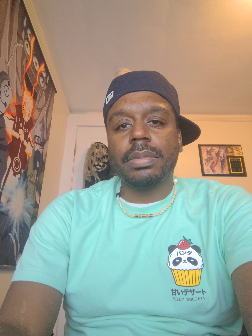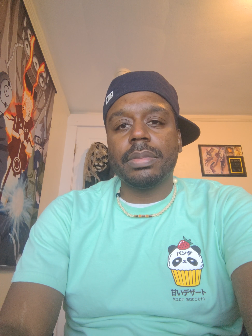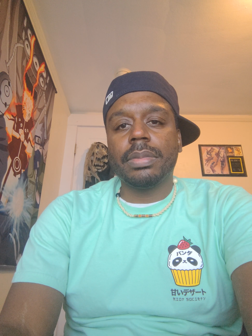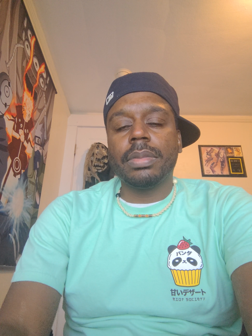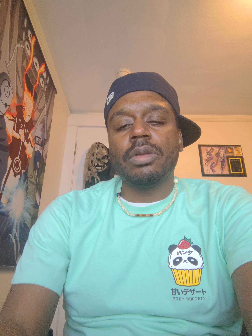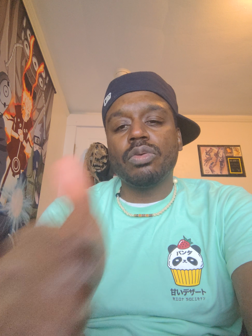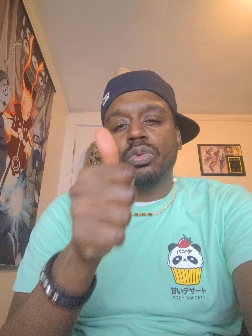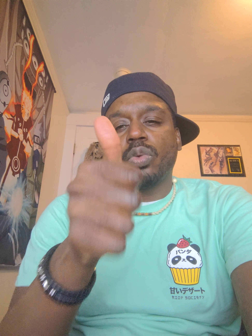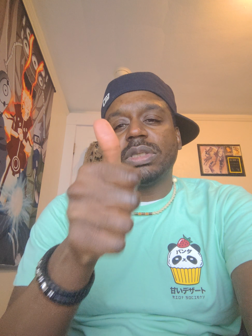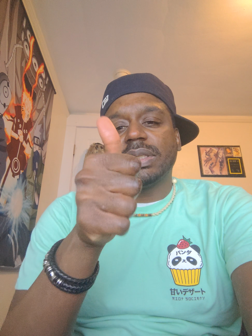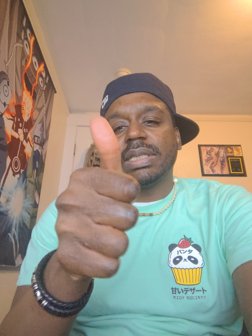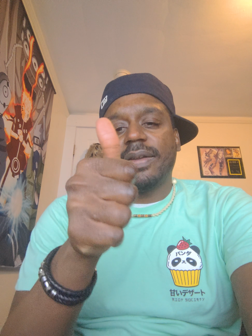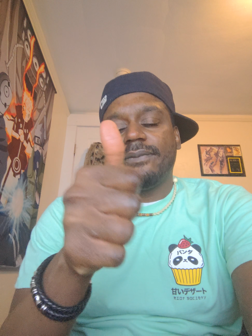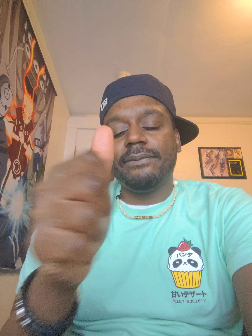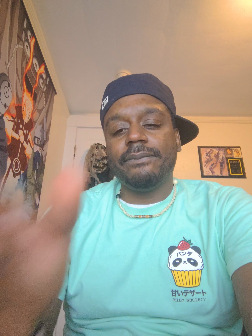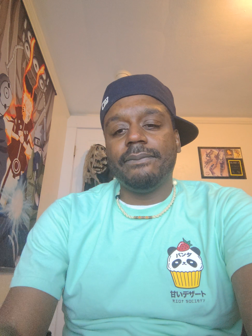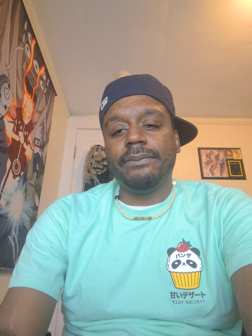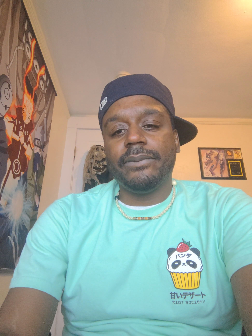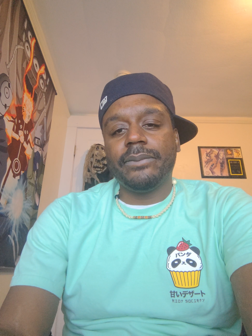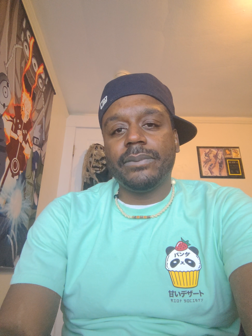yourself